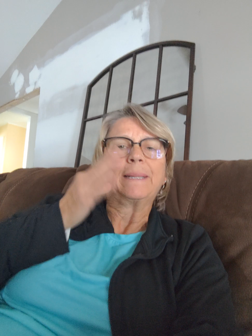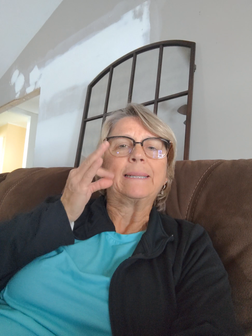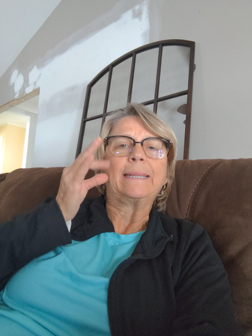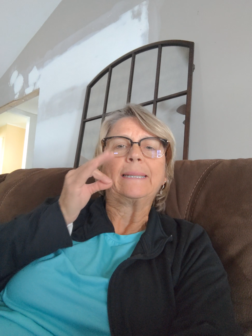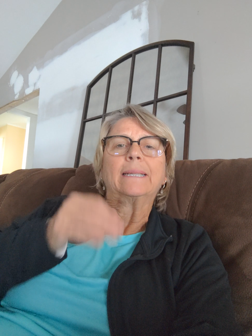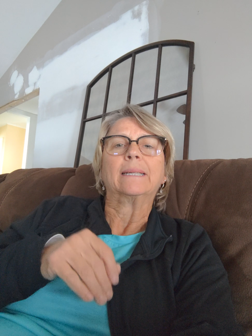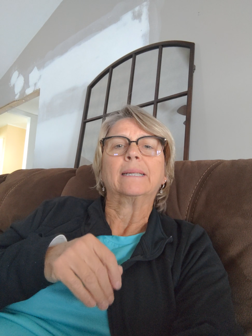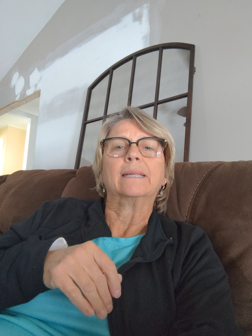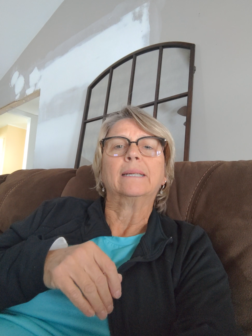kitty